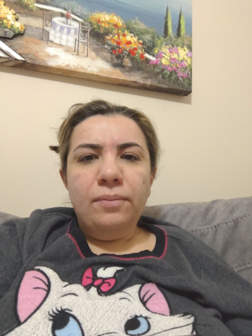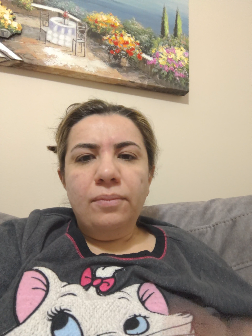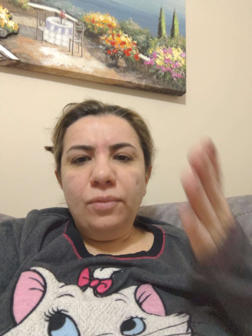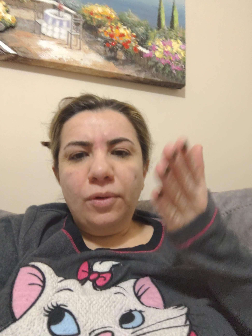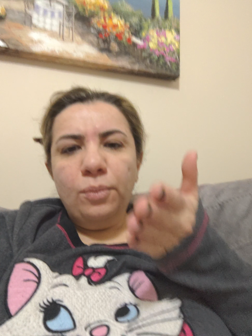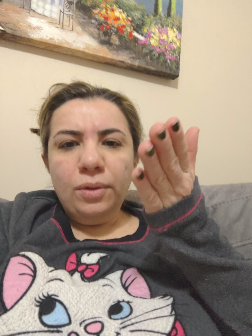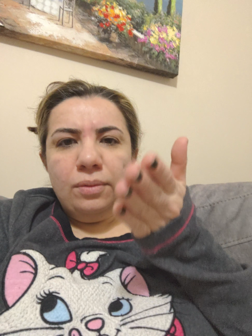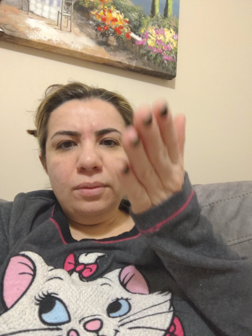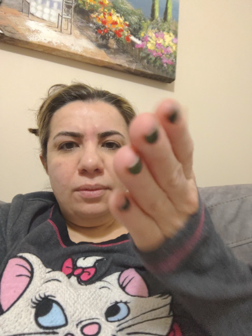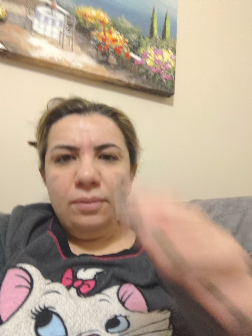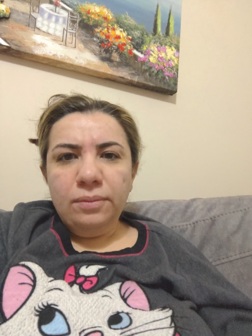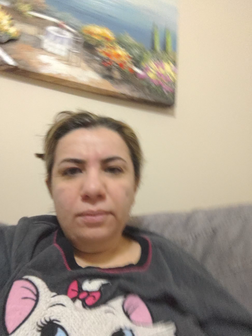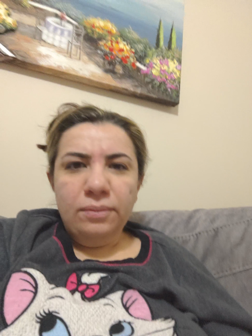boat